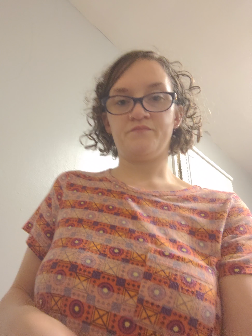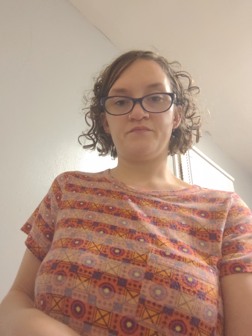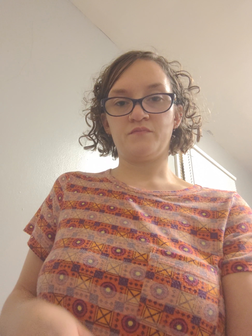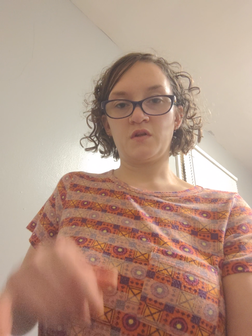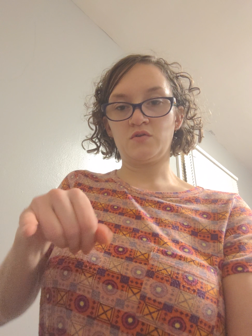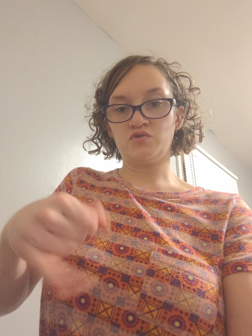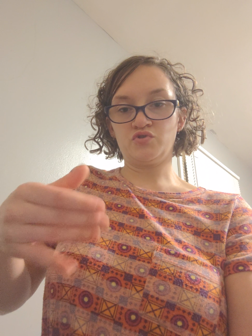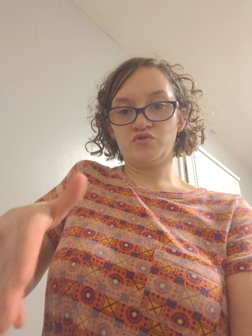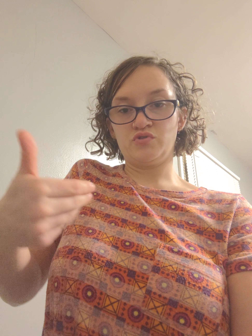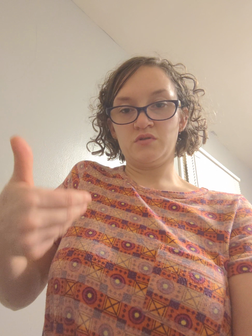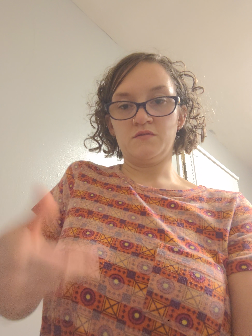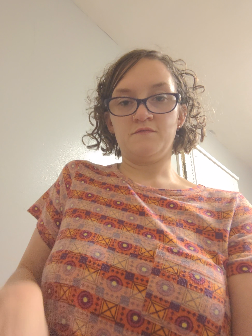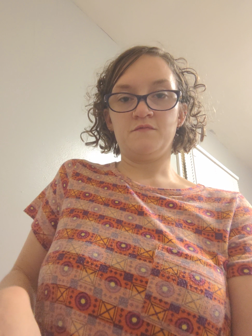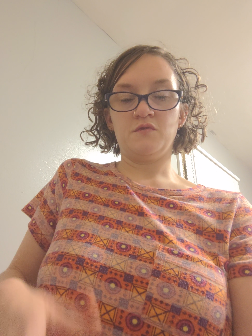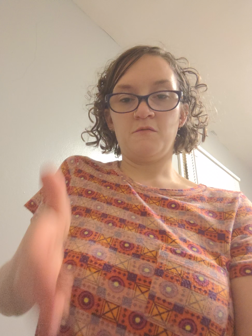jeans